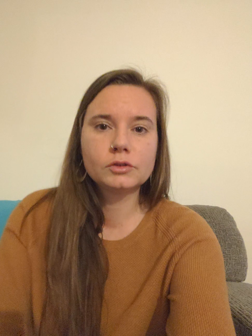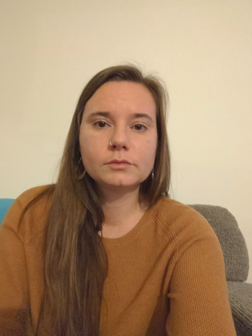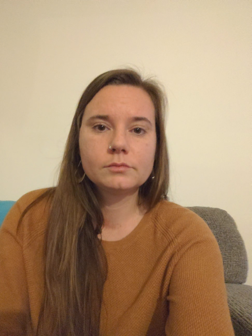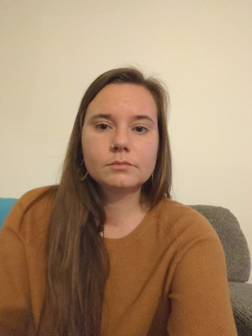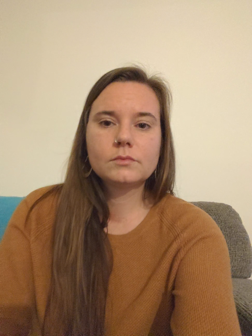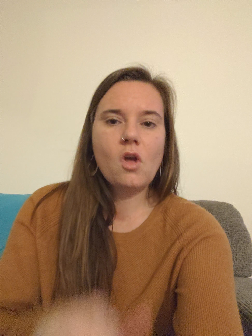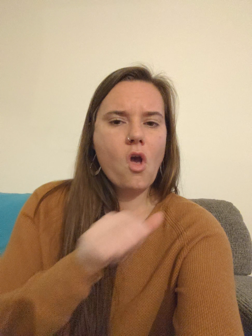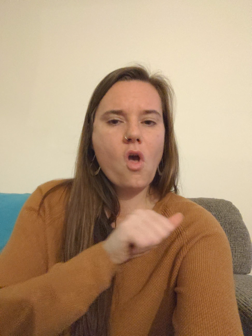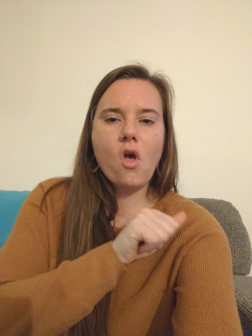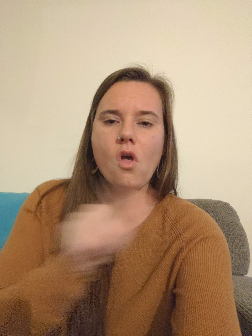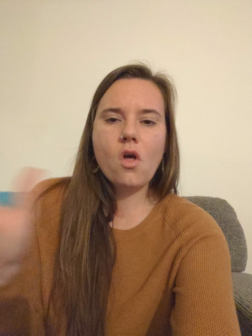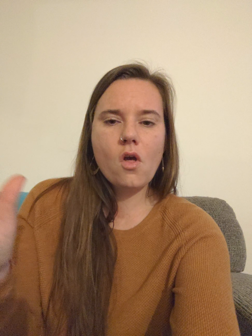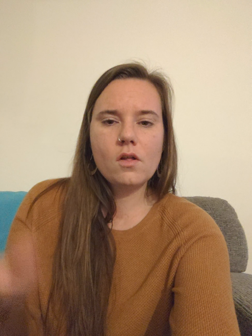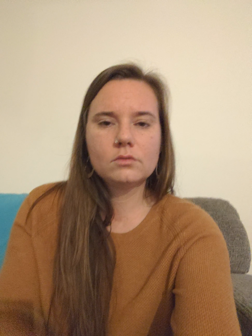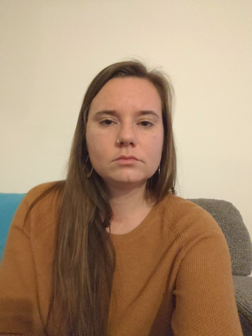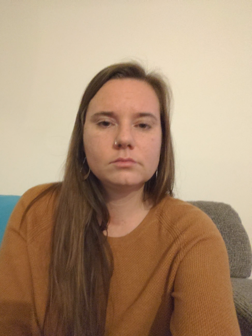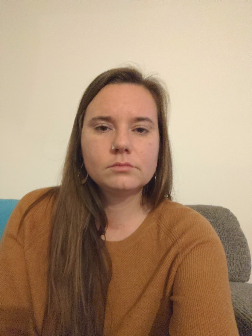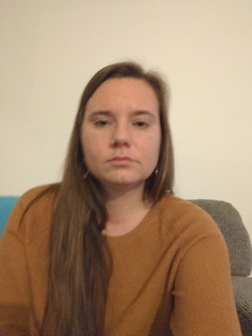all